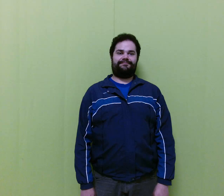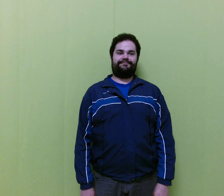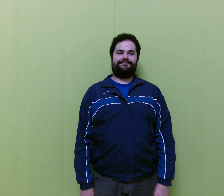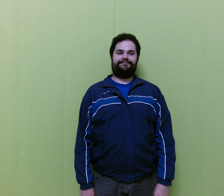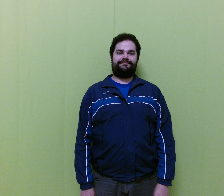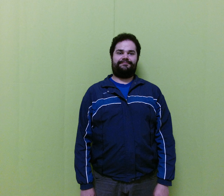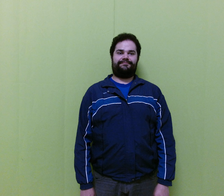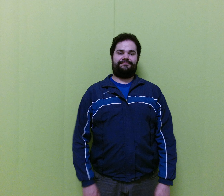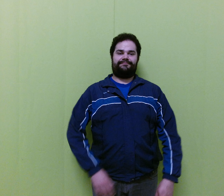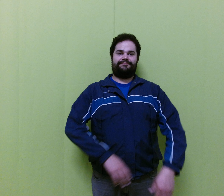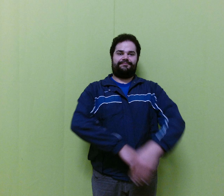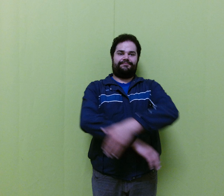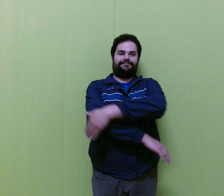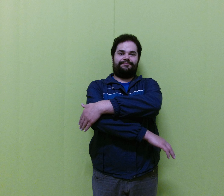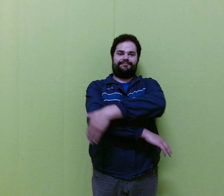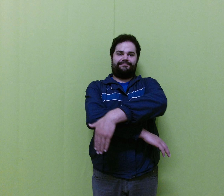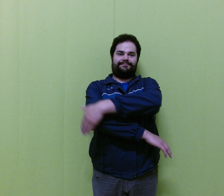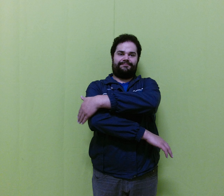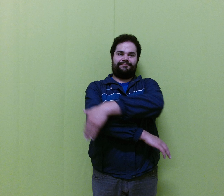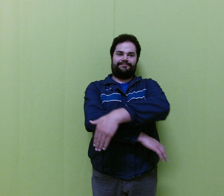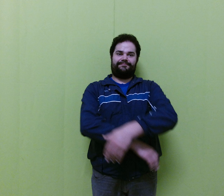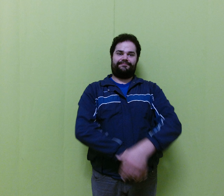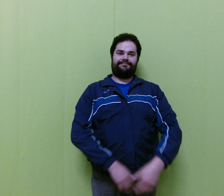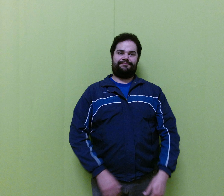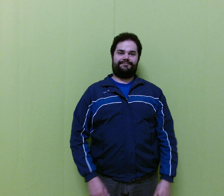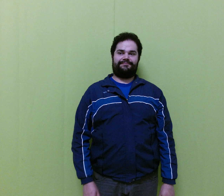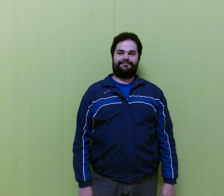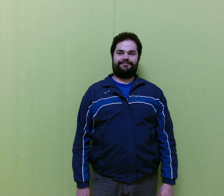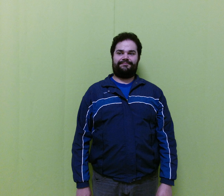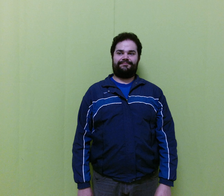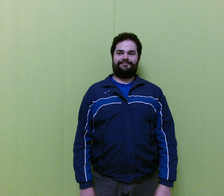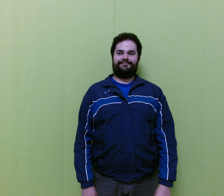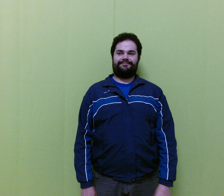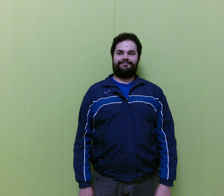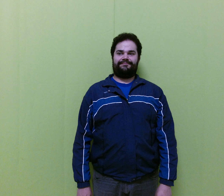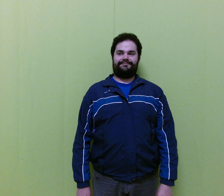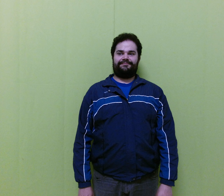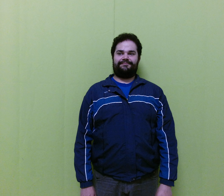esquina